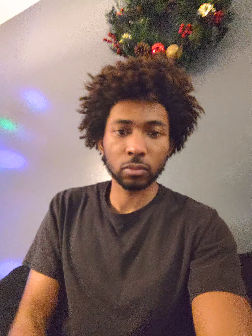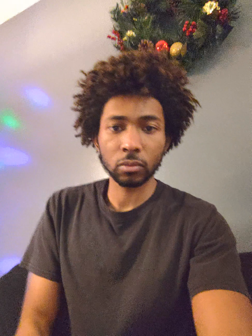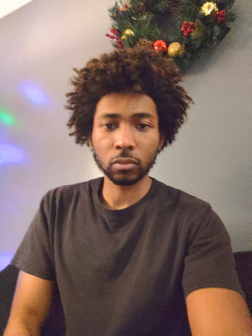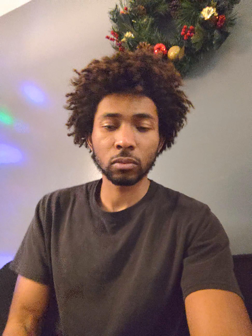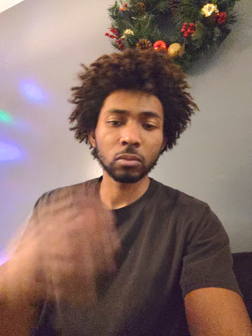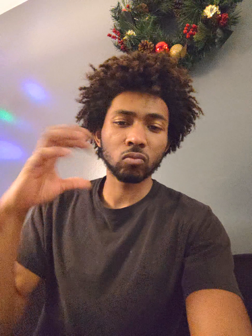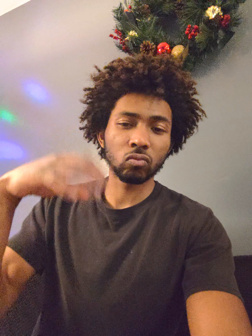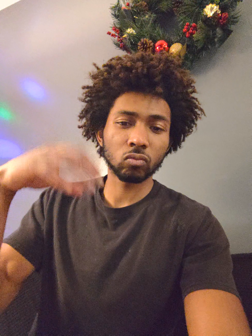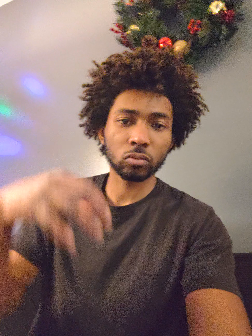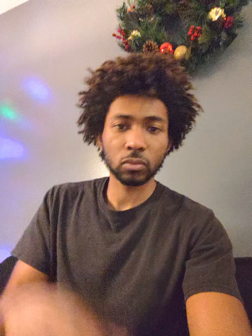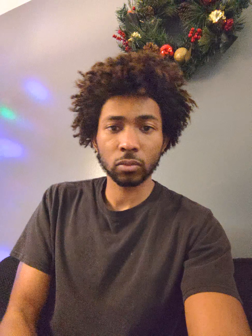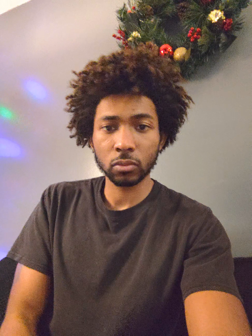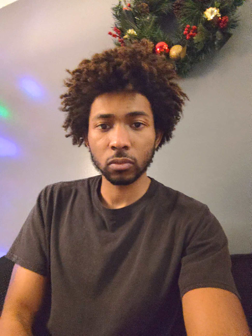rain